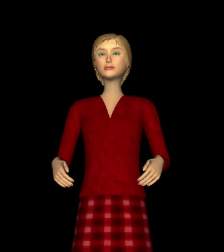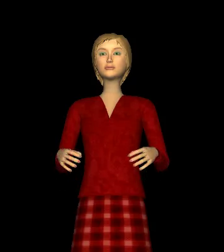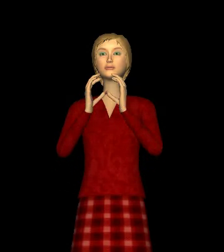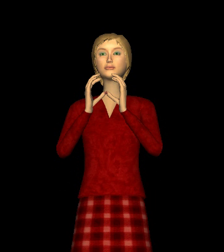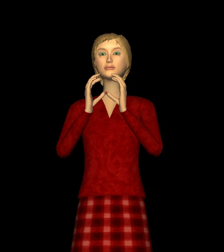عالِم